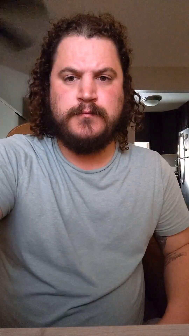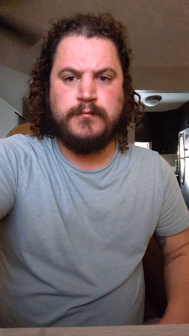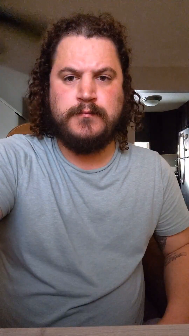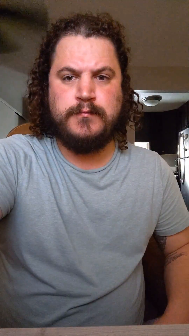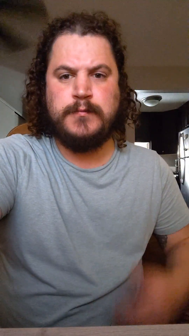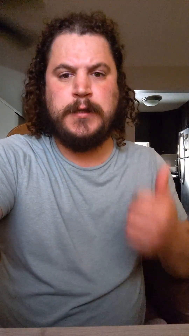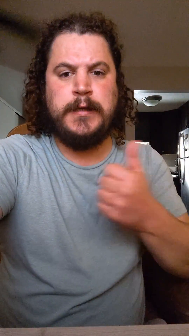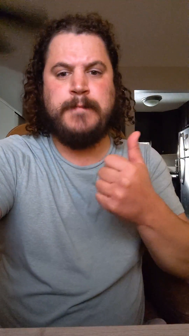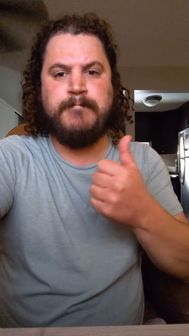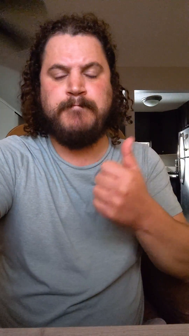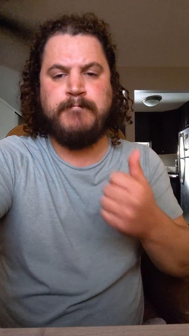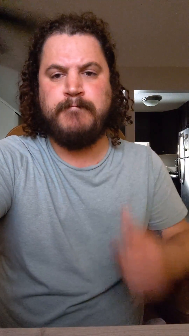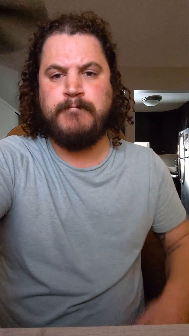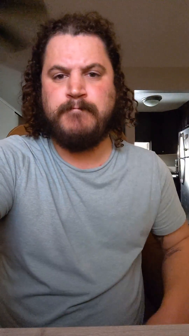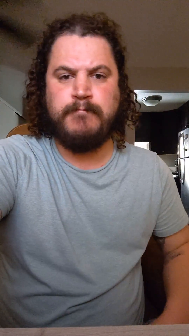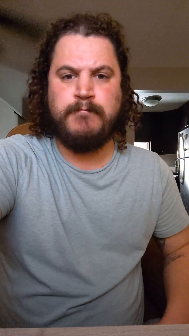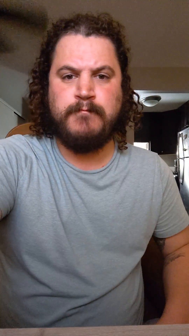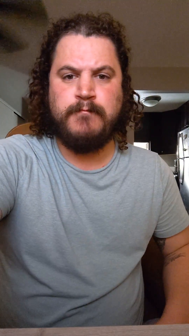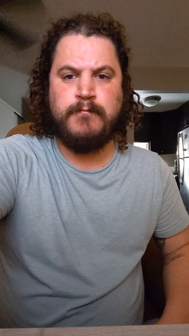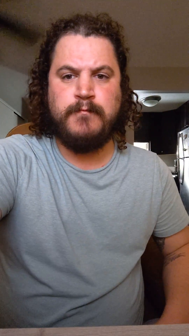game